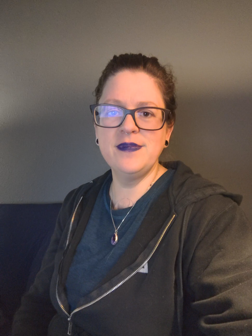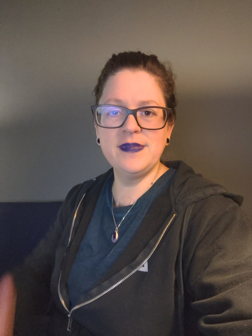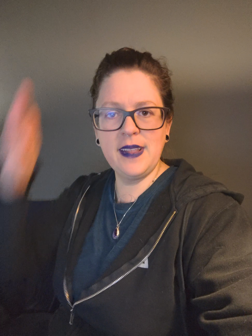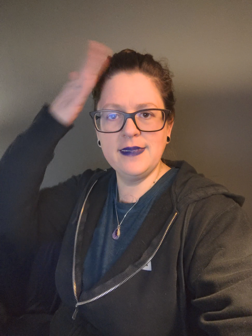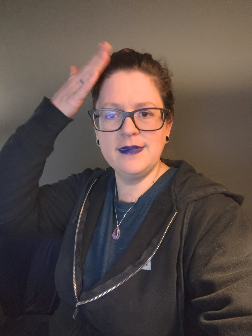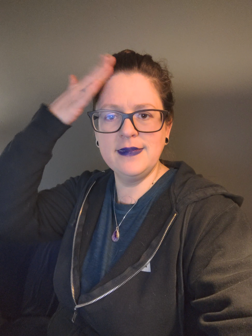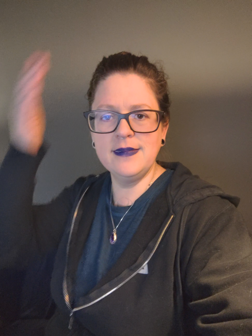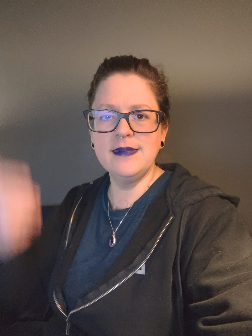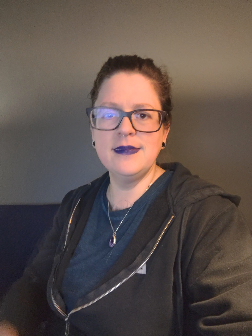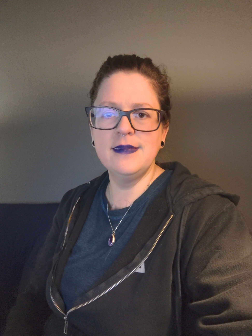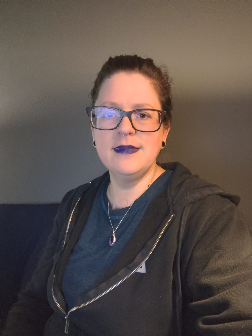hat